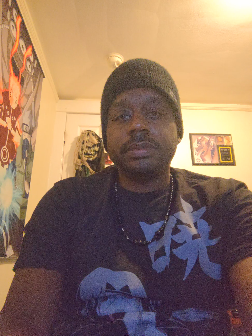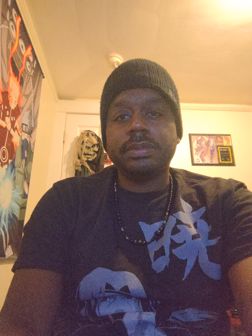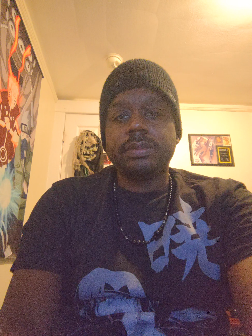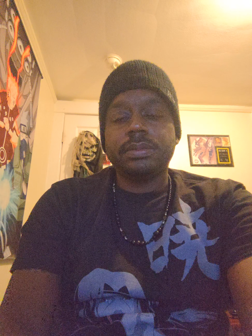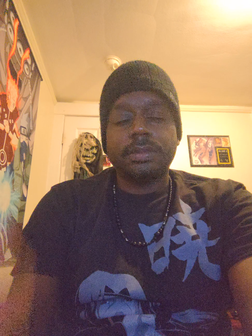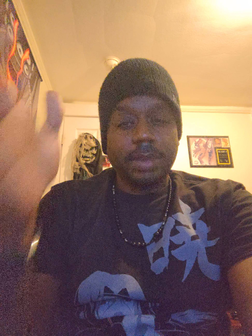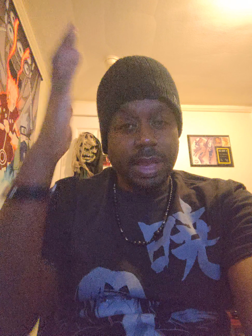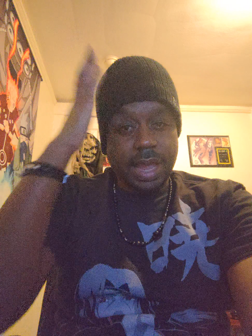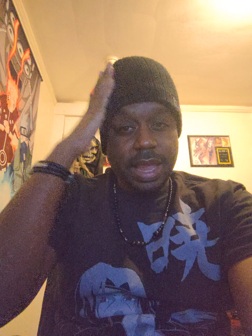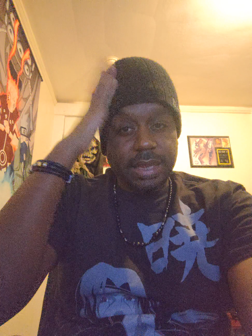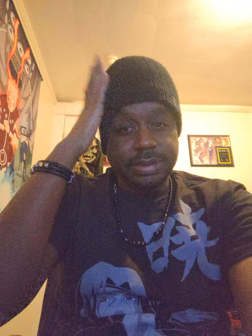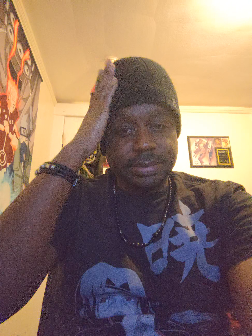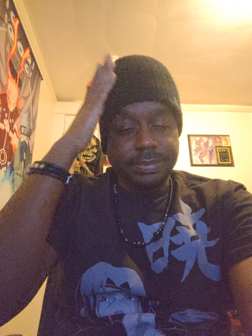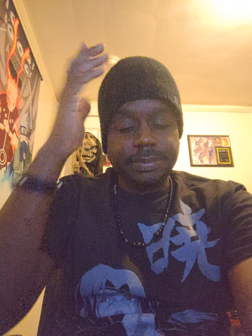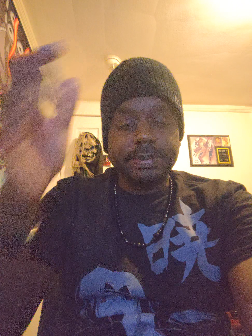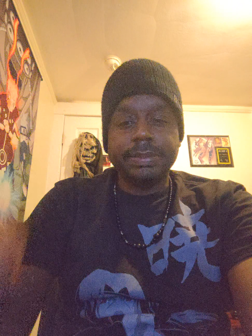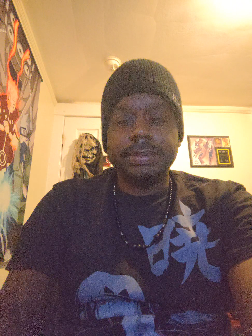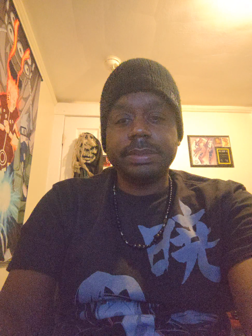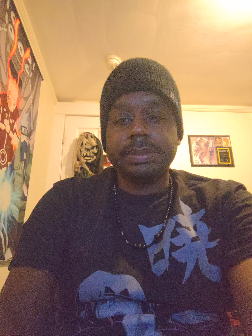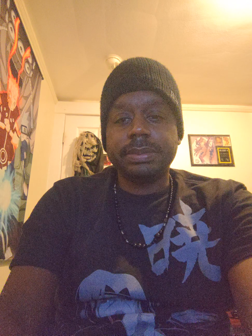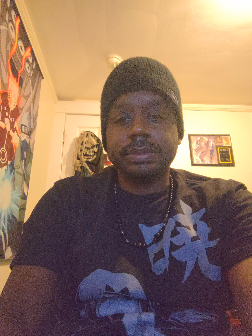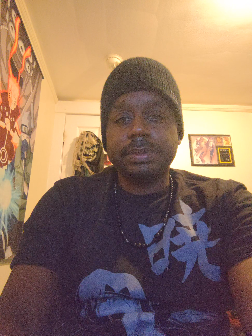hat